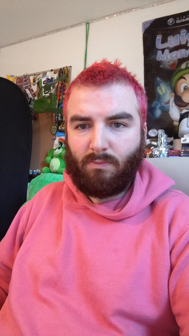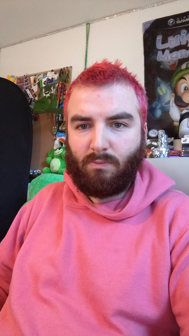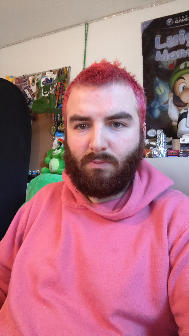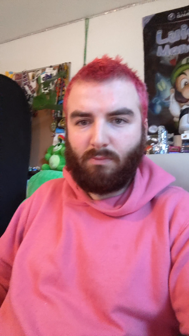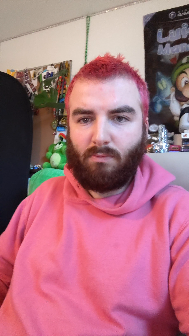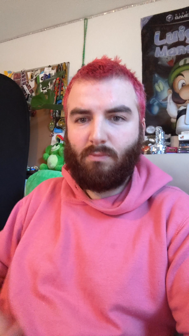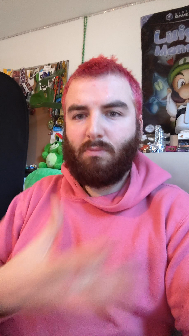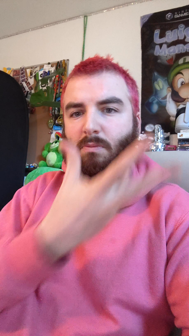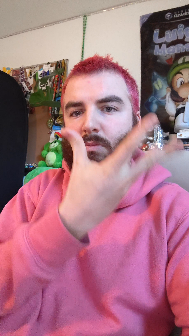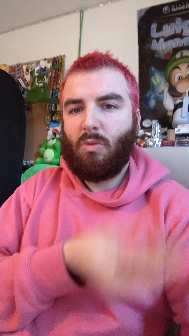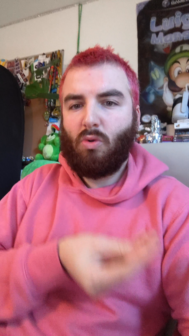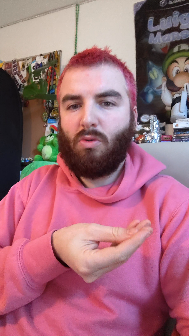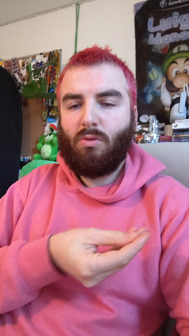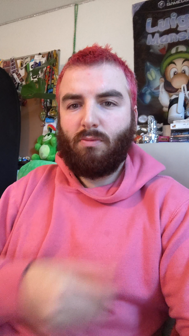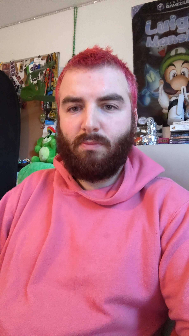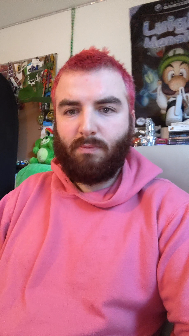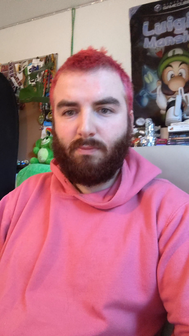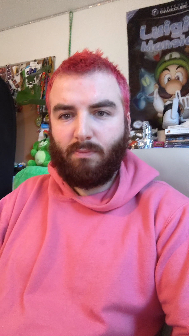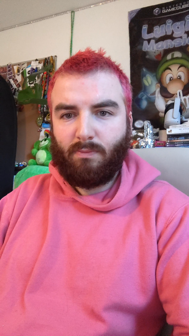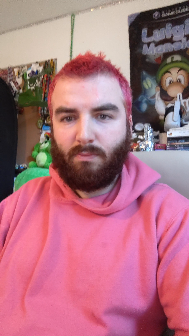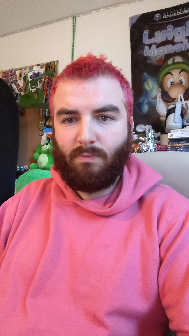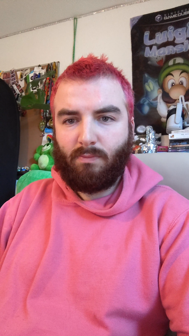poor